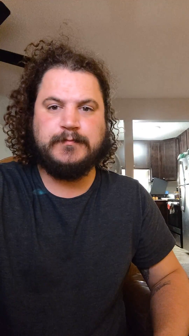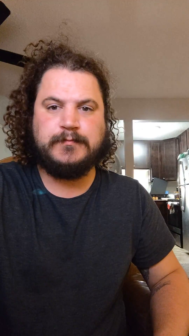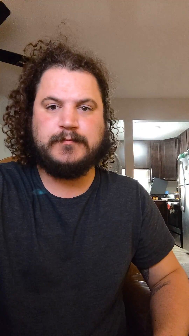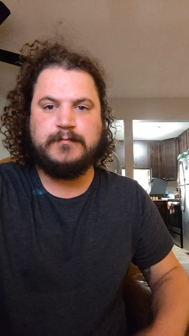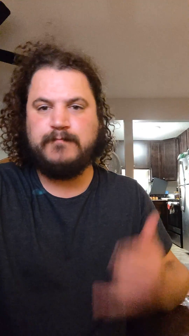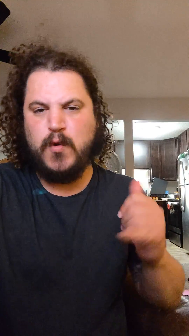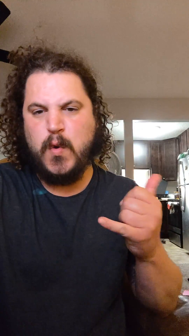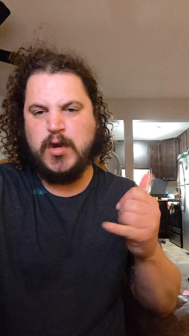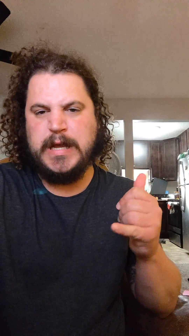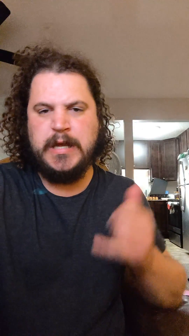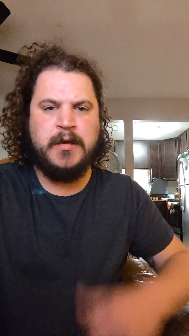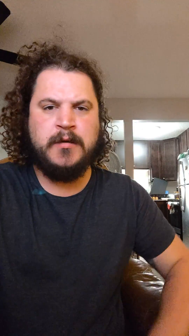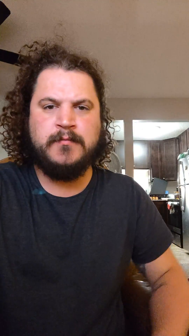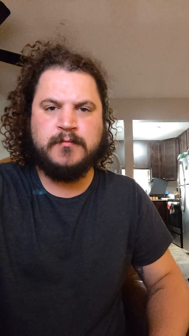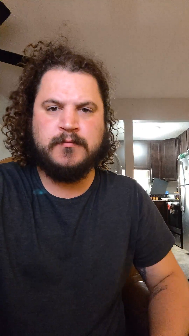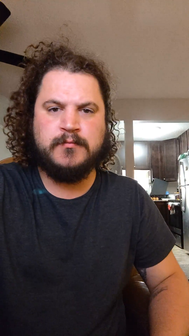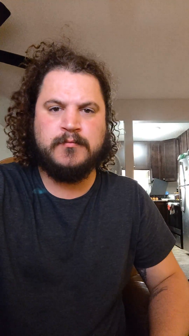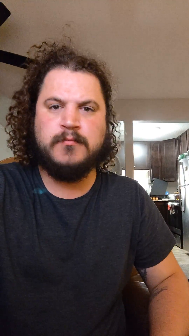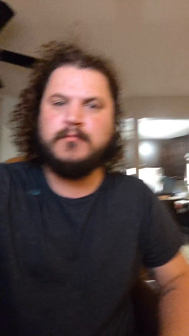party